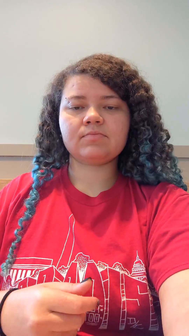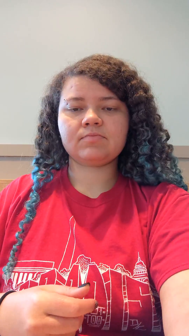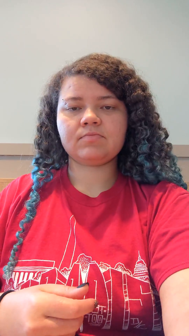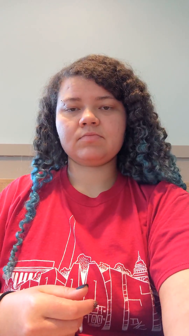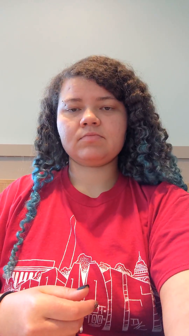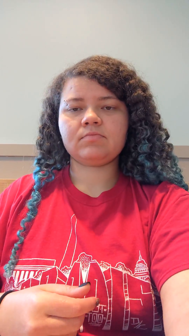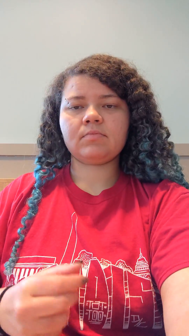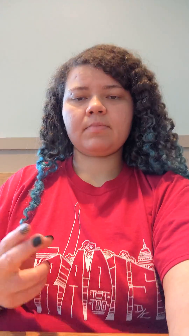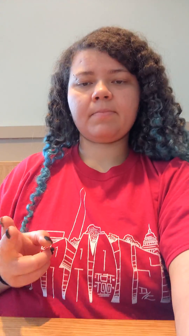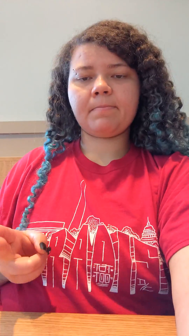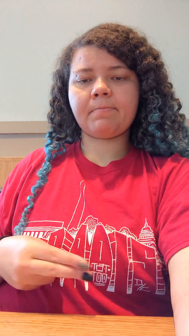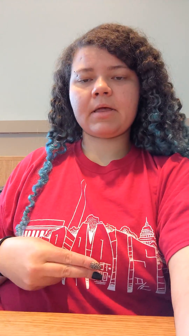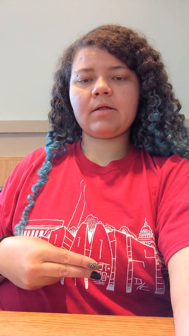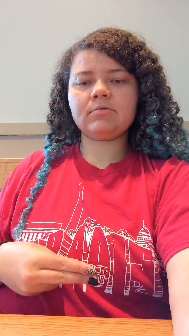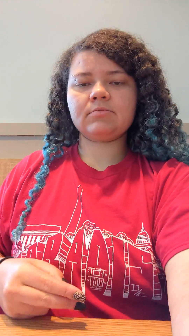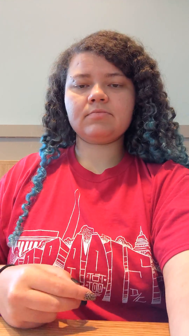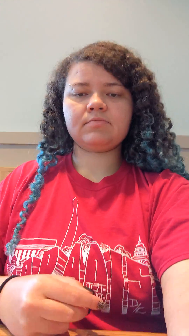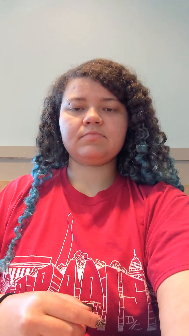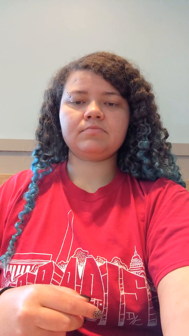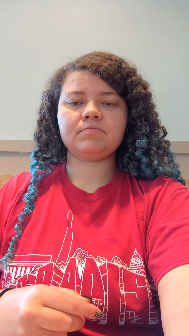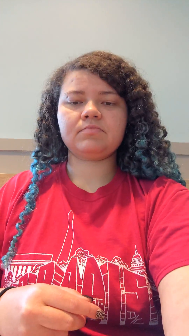belt